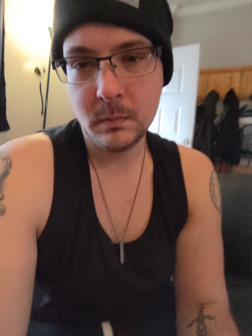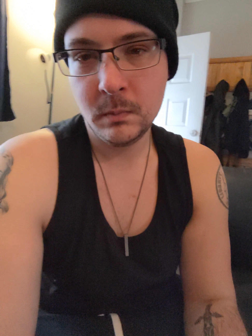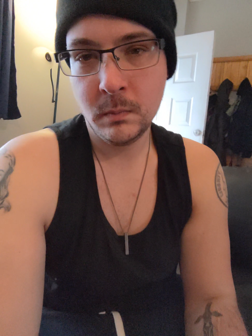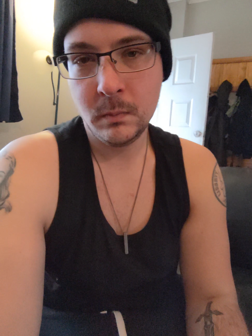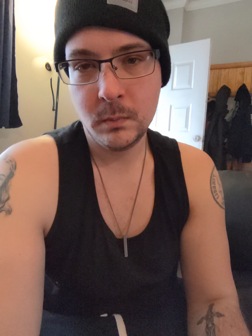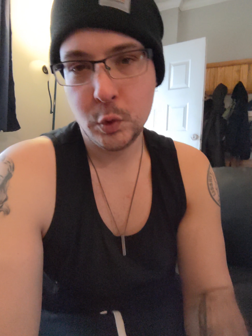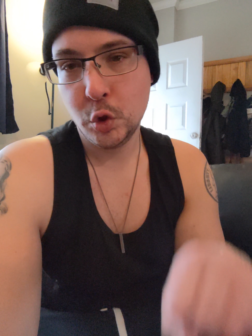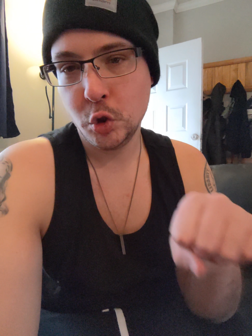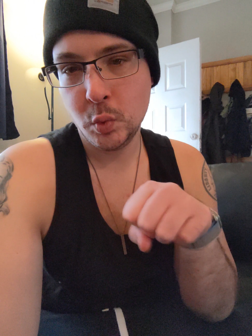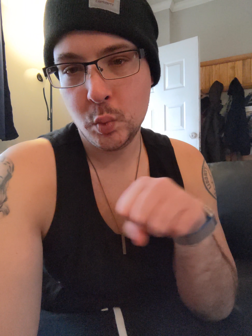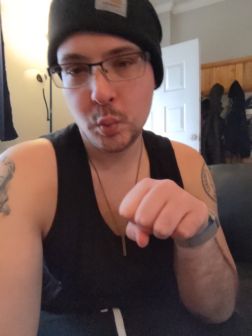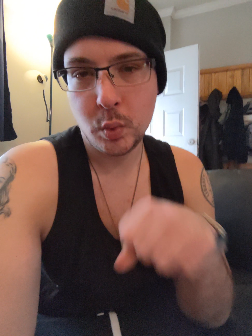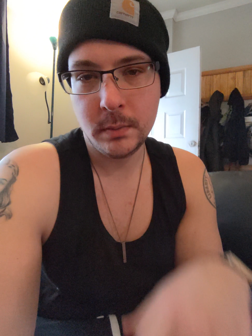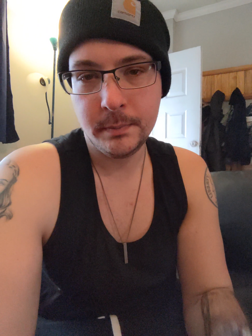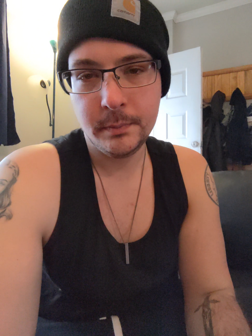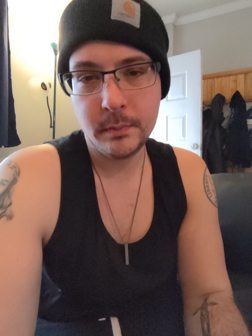shoe